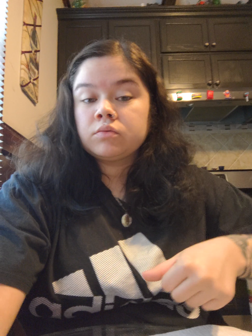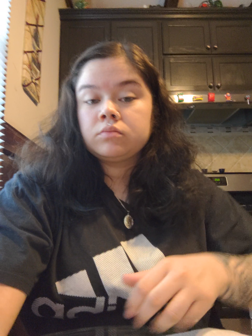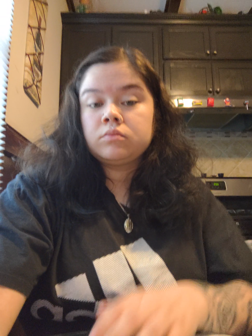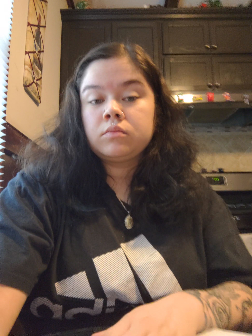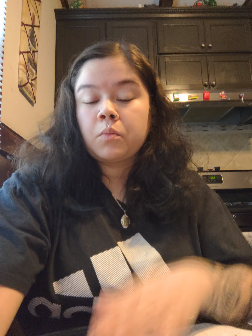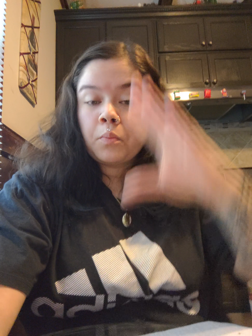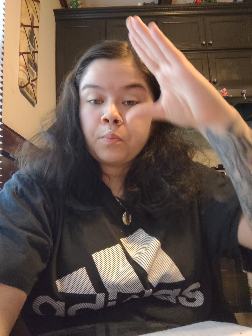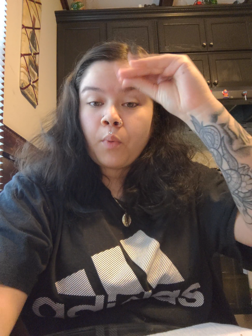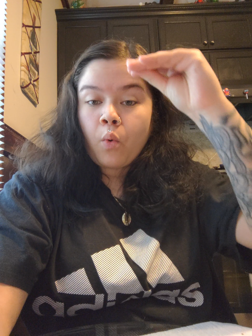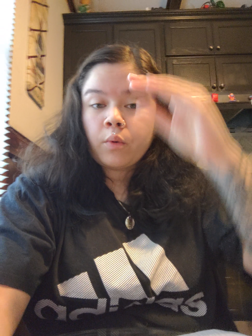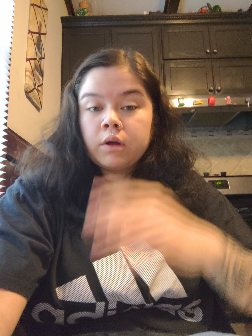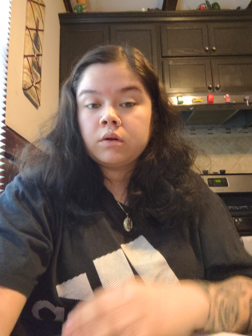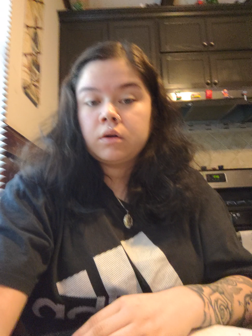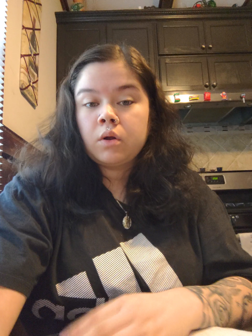boy